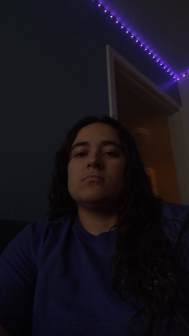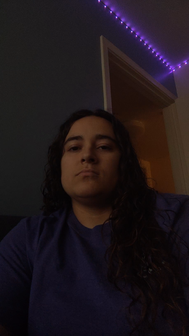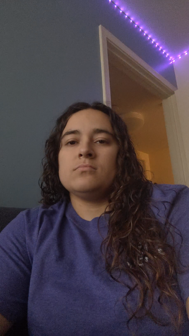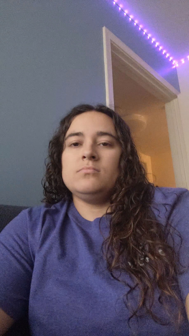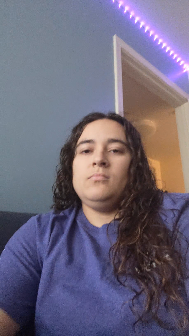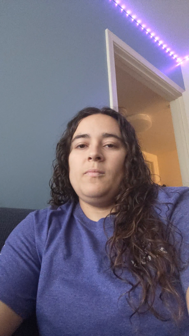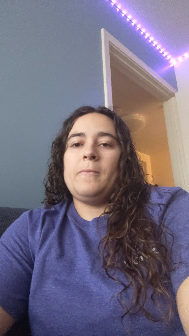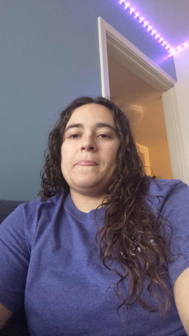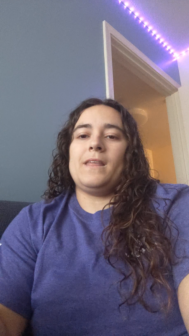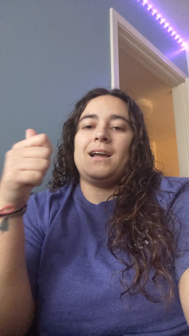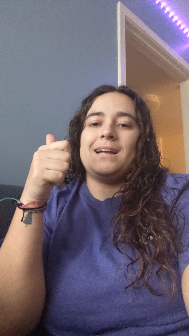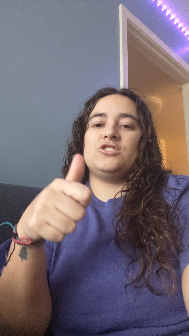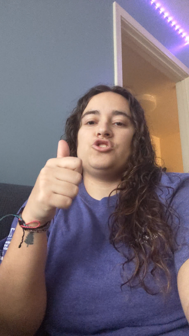each